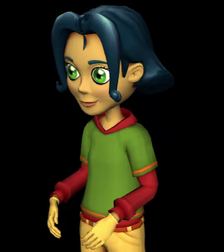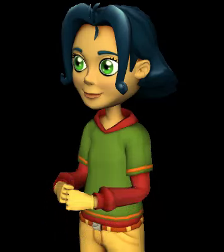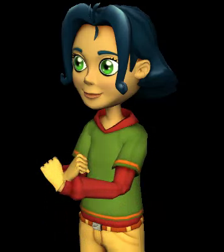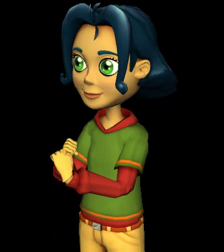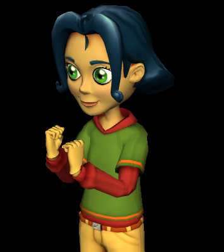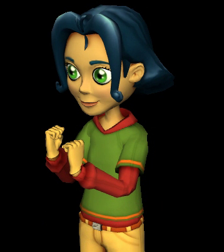قنبلة